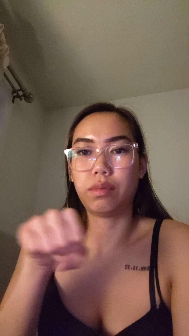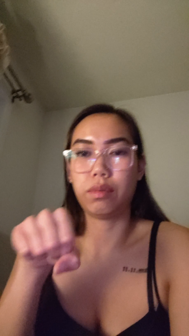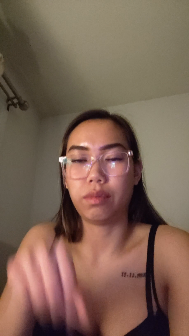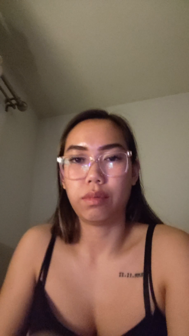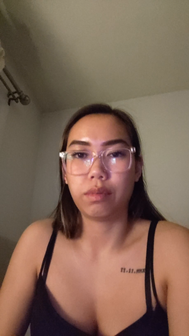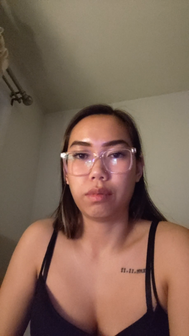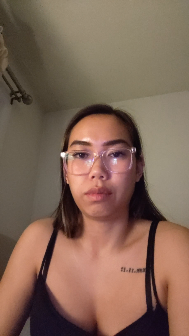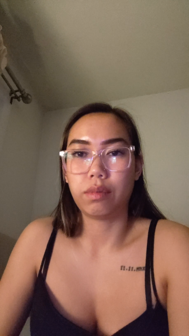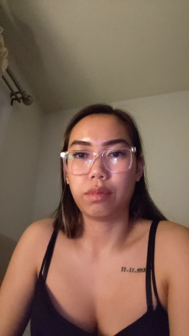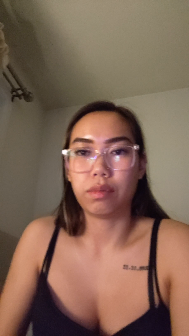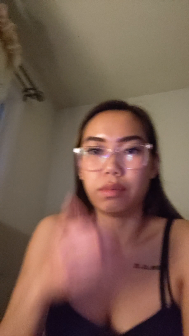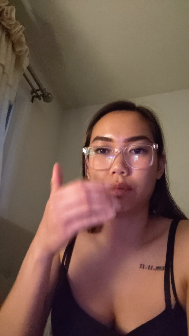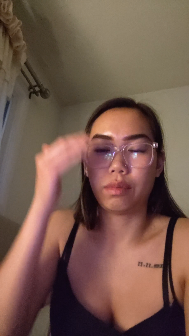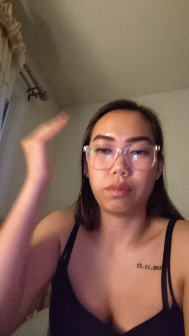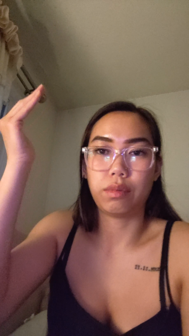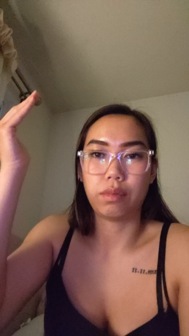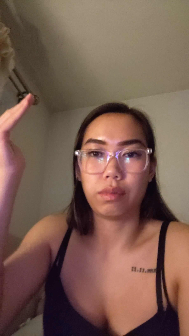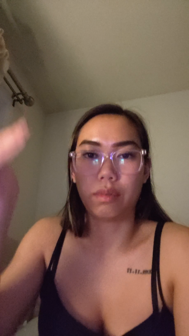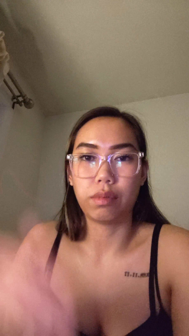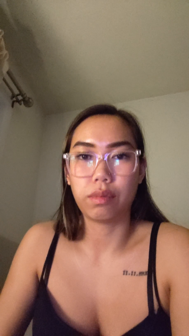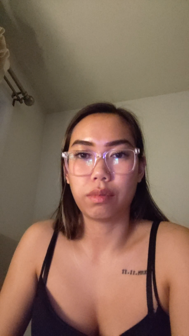big